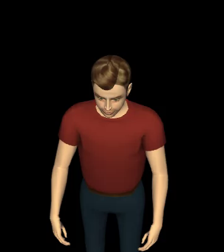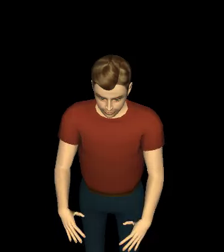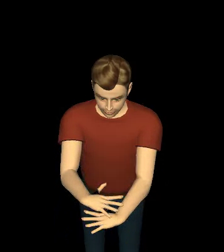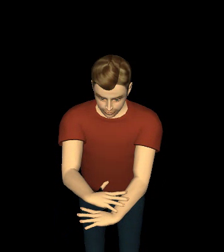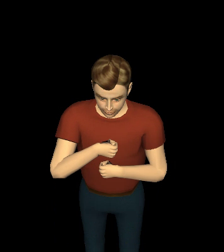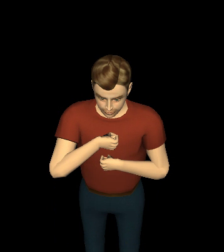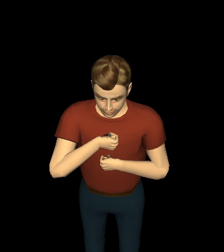يعترف